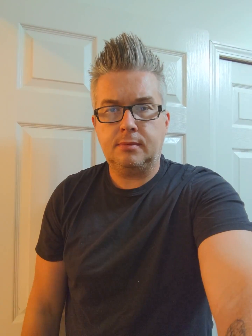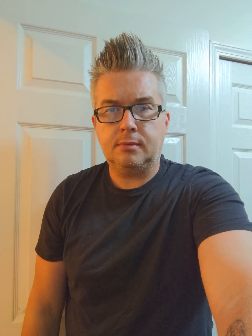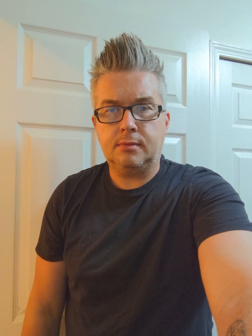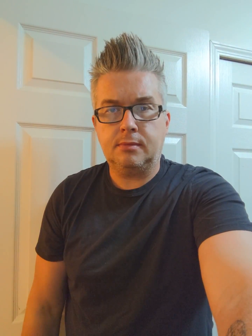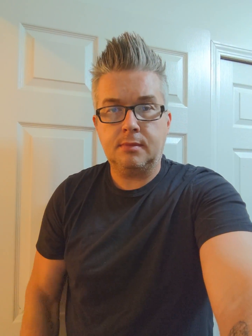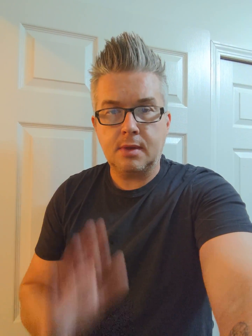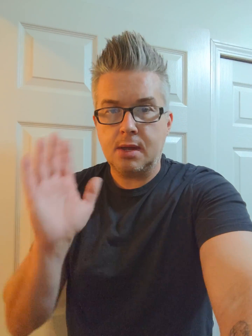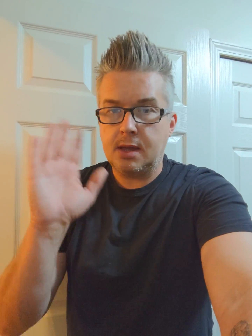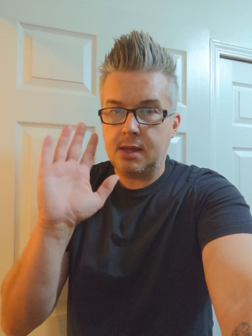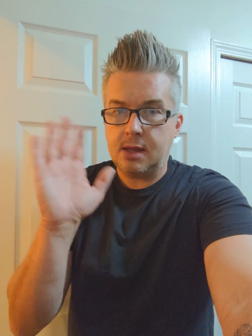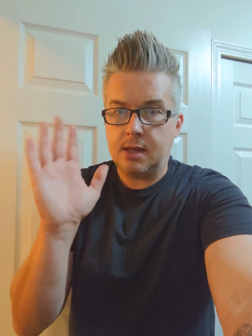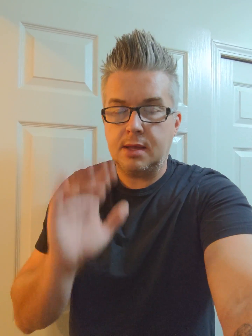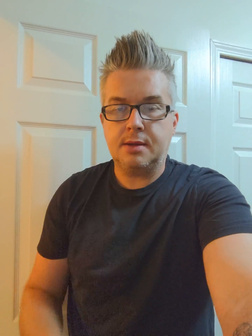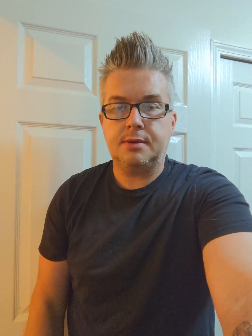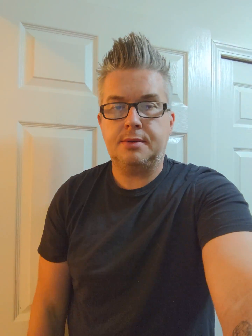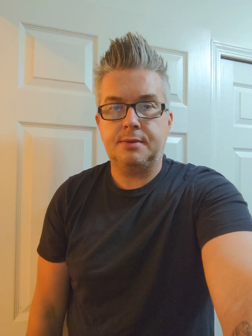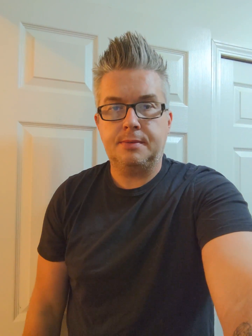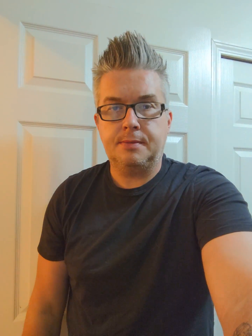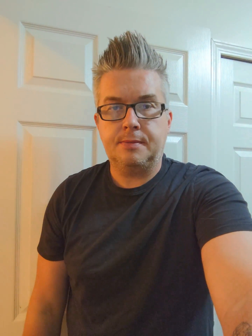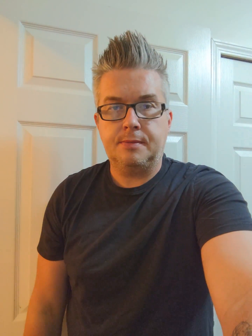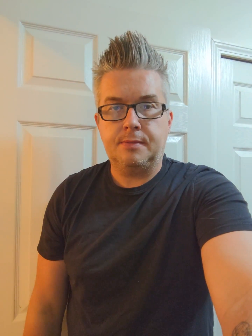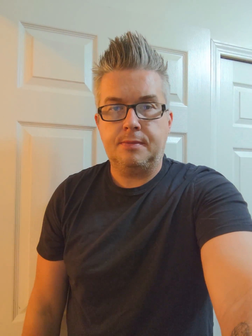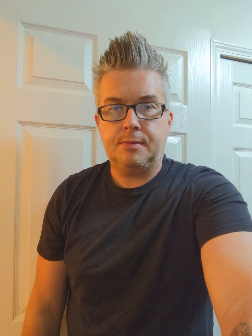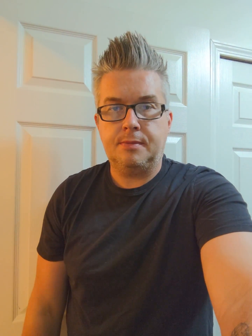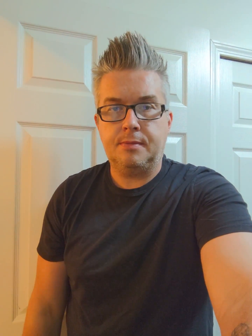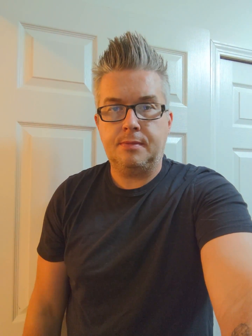hi